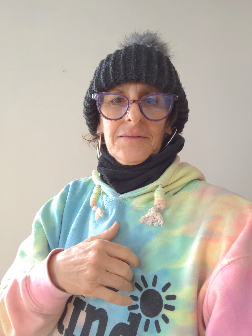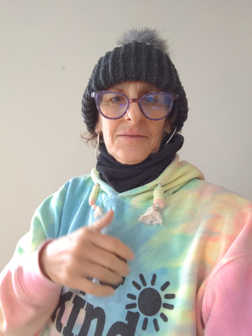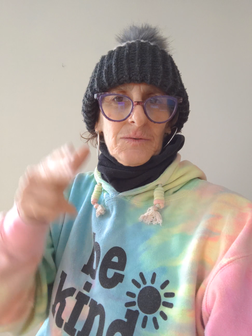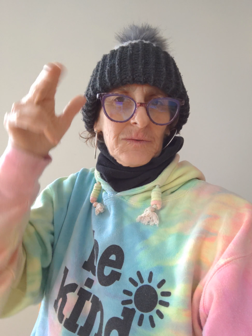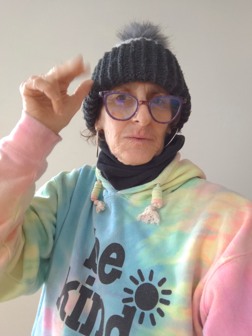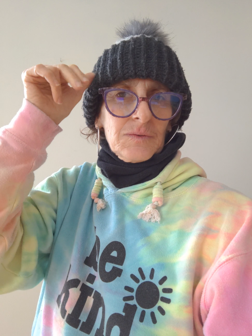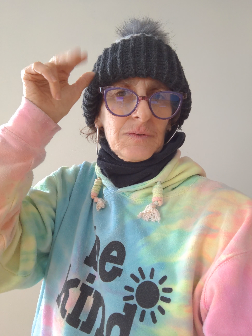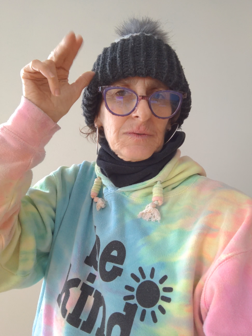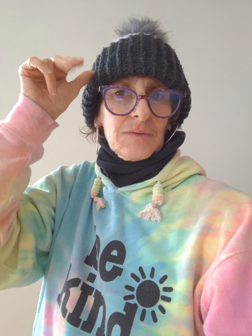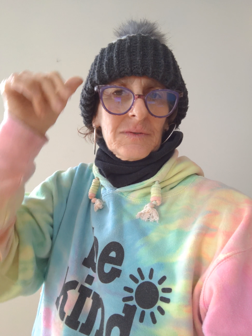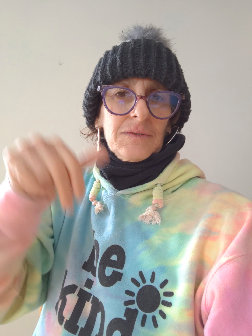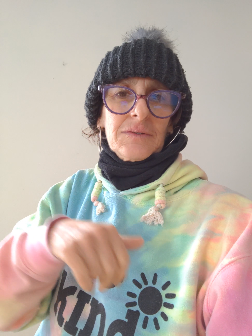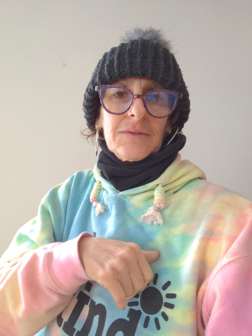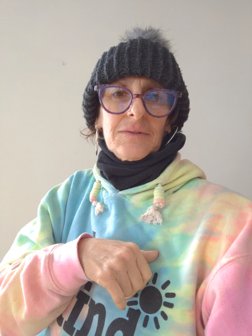horse